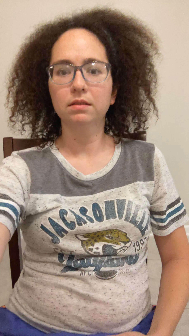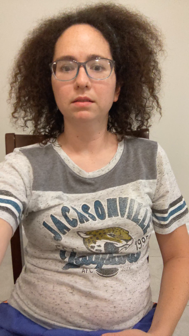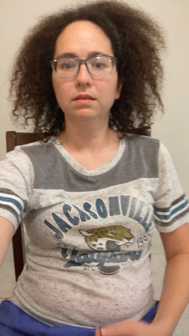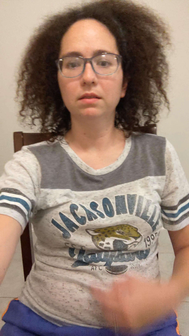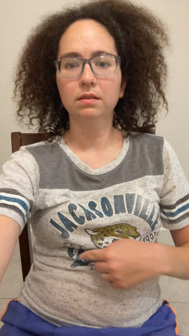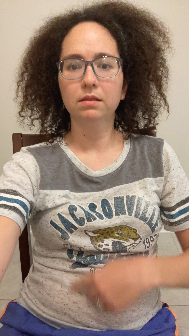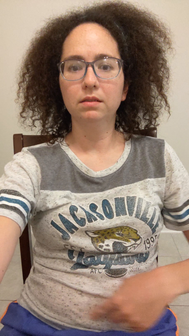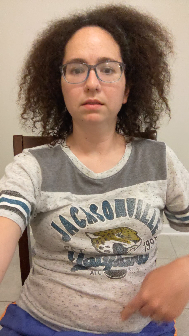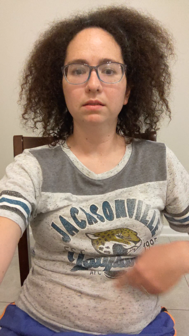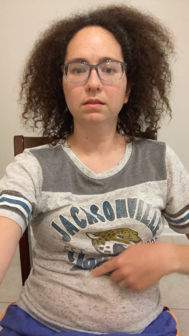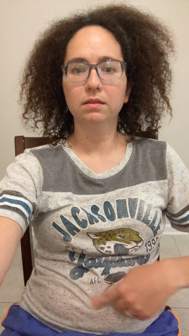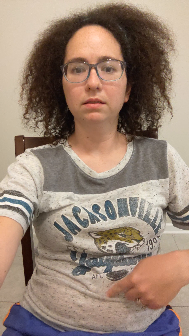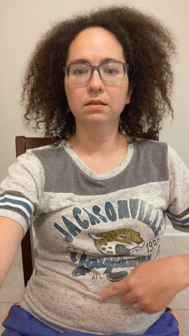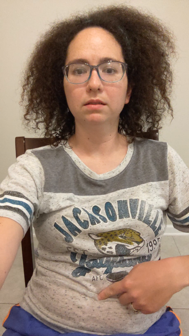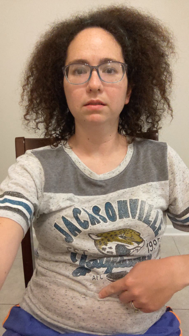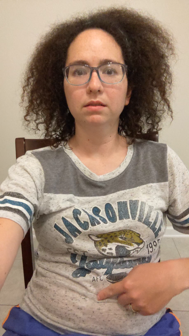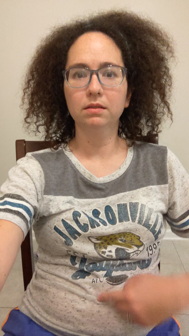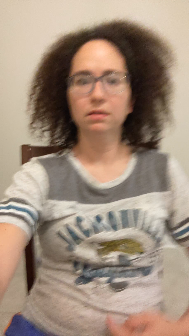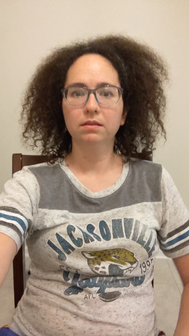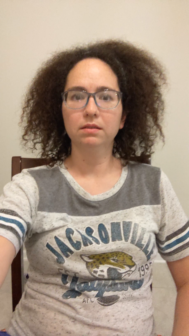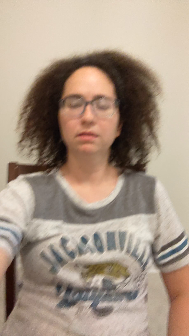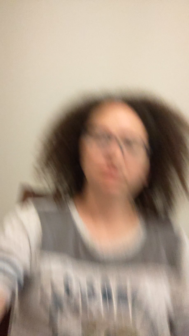belly button